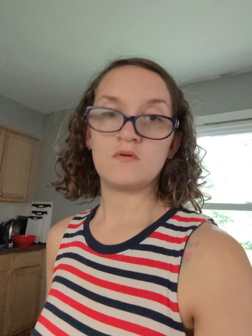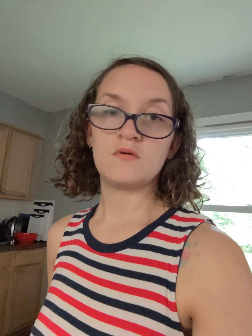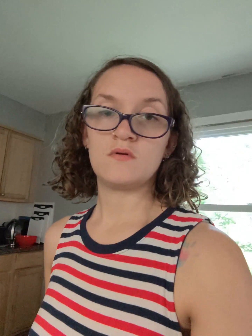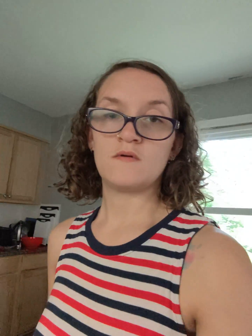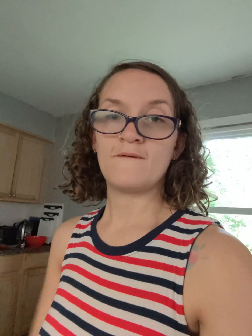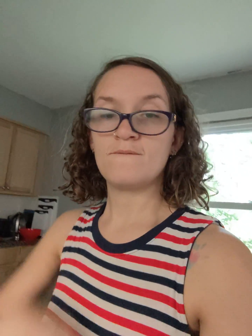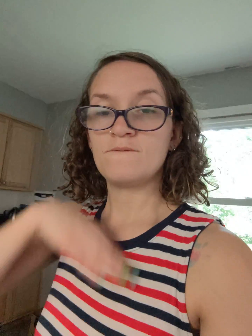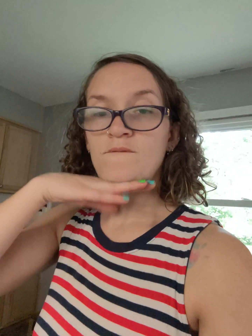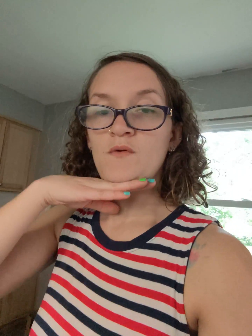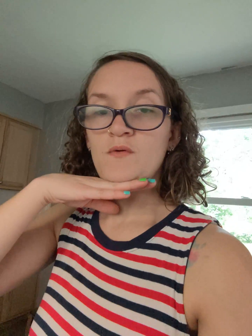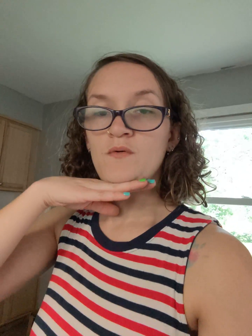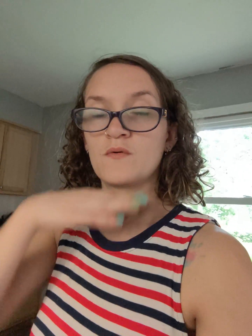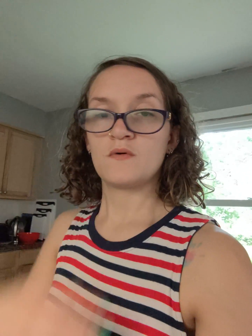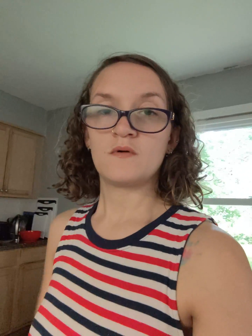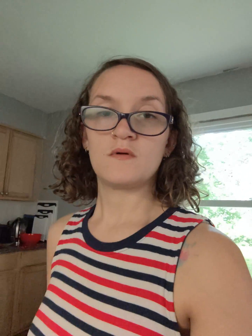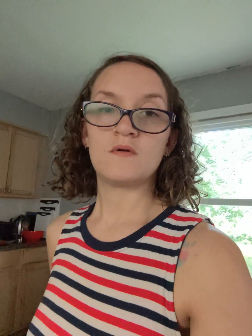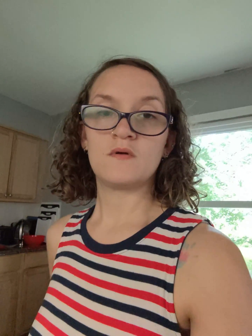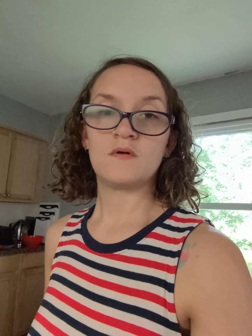full